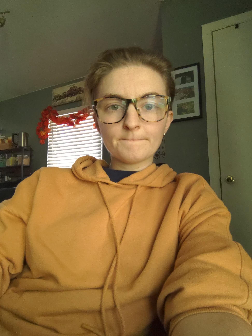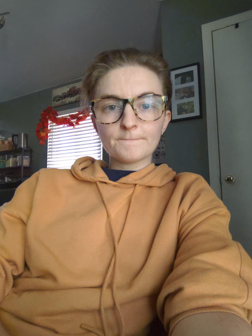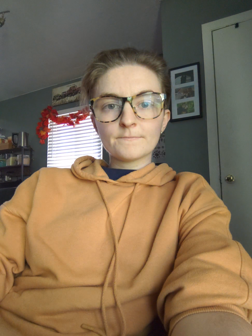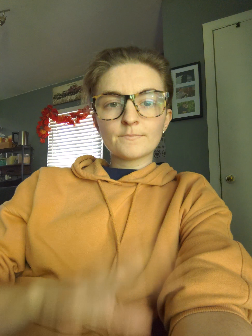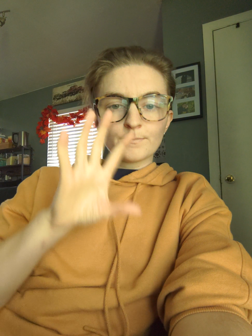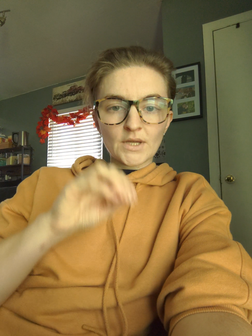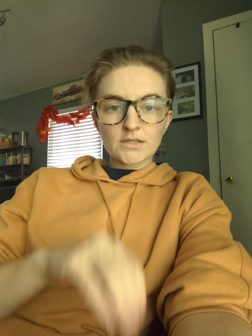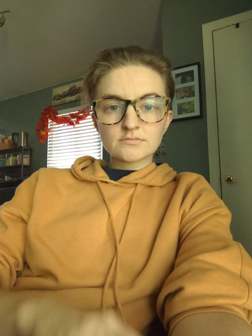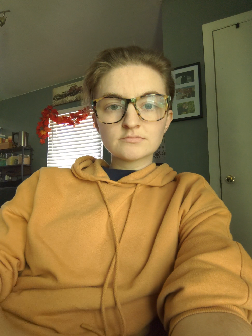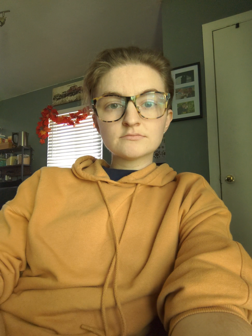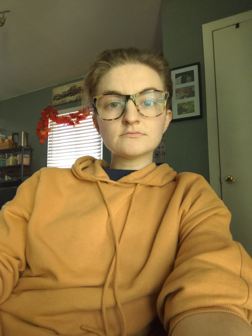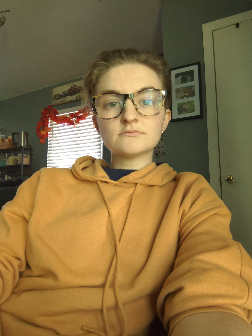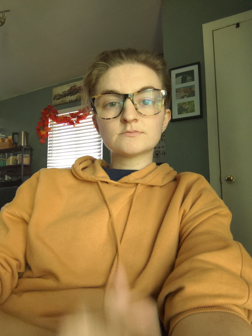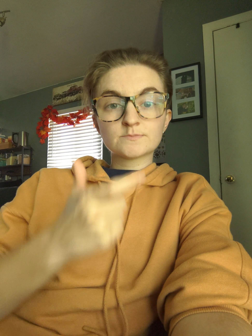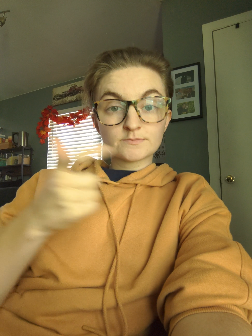bite